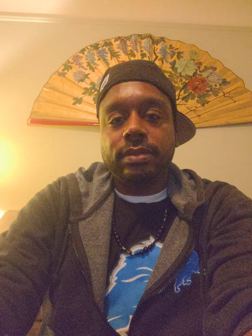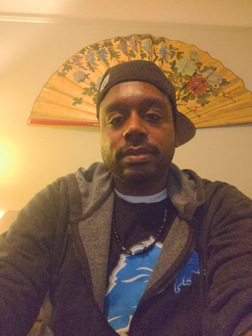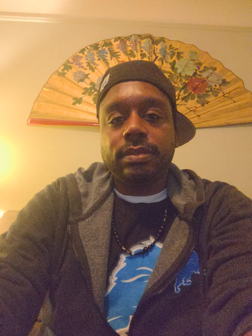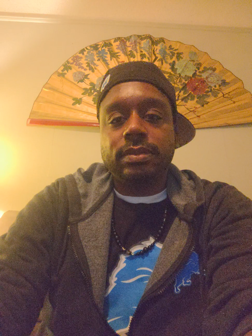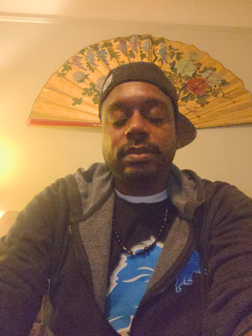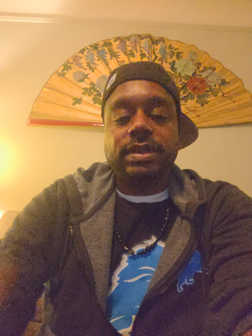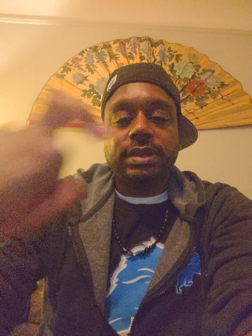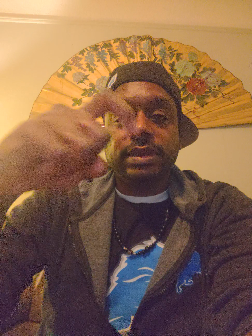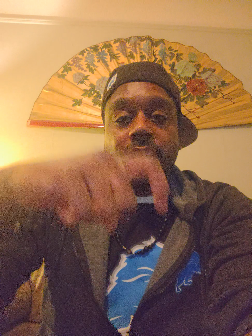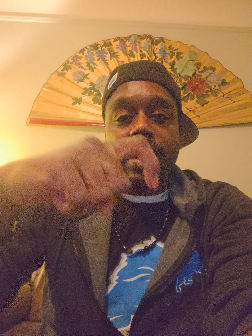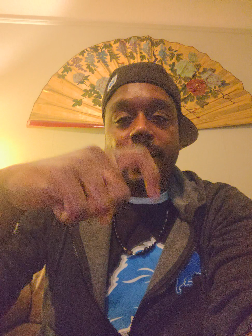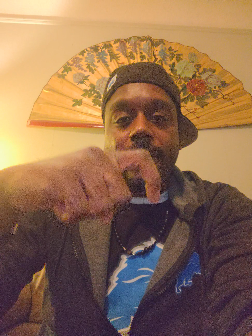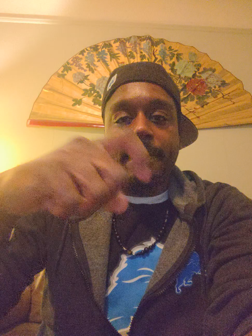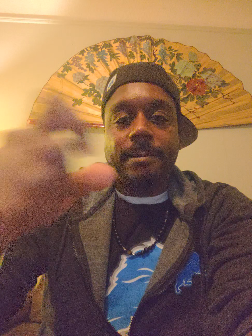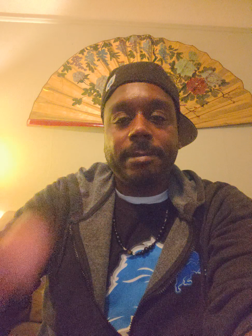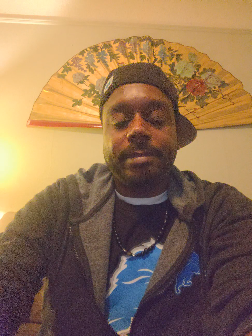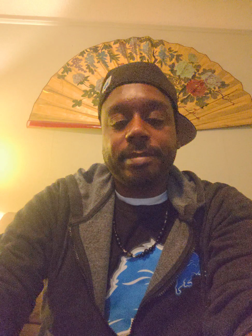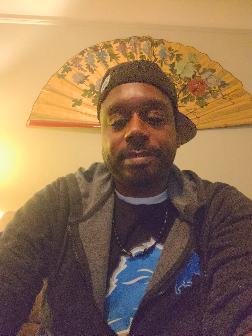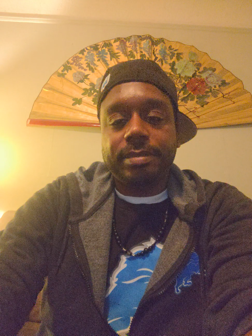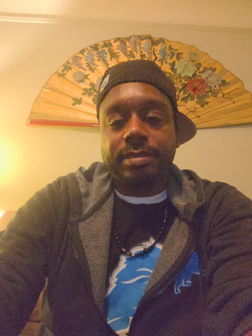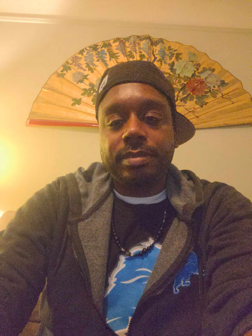time